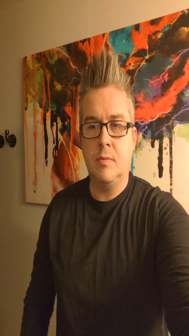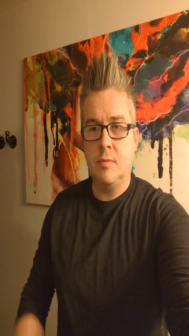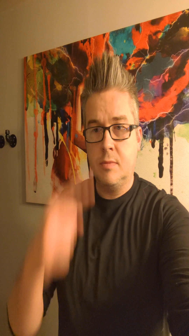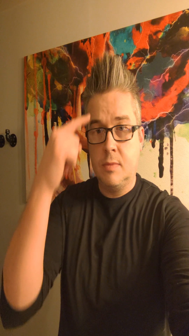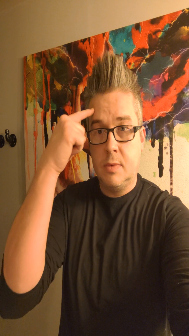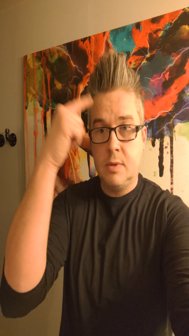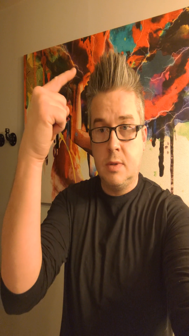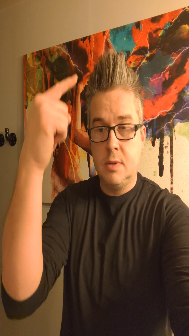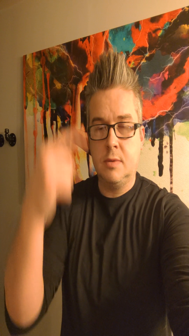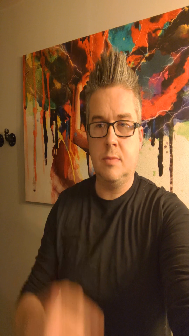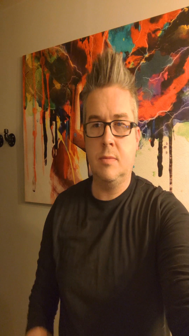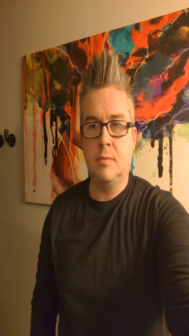penny